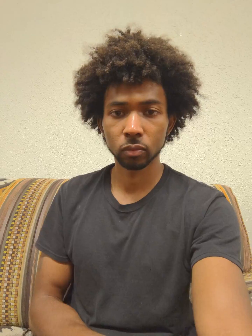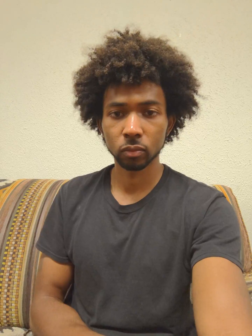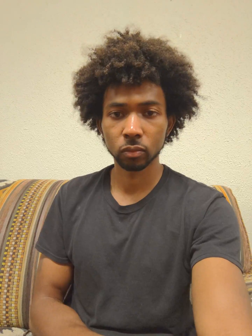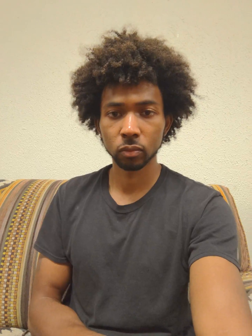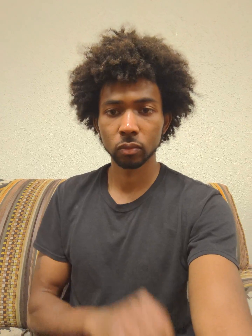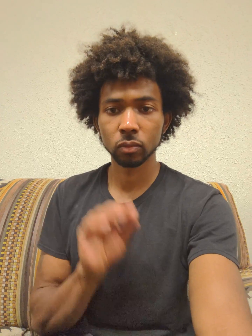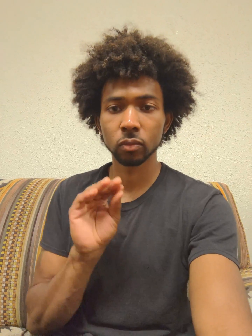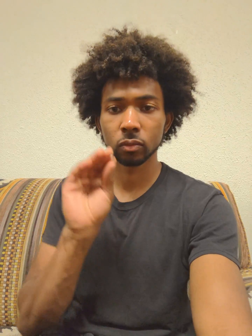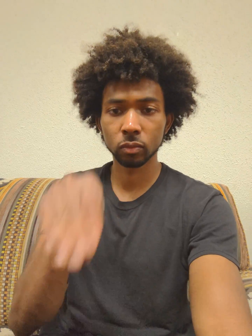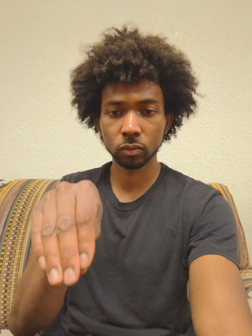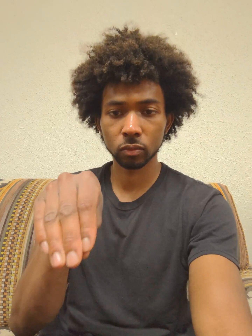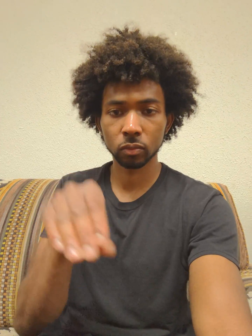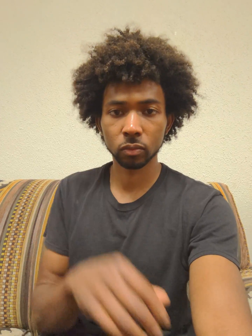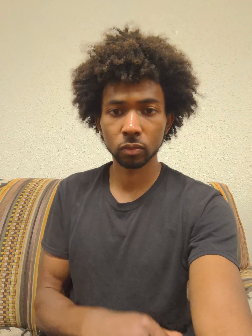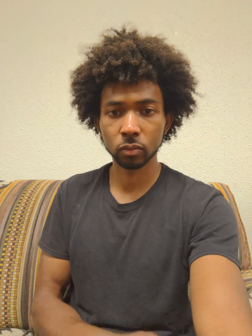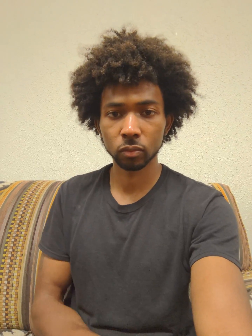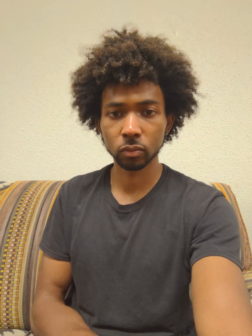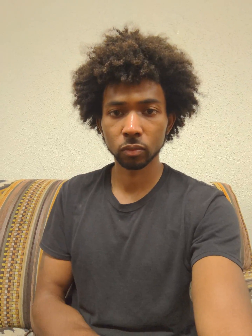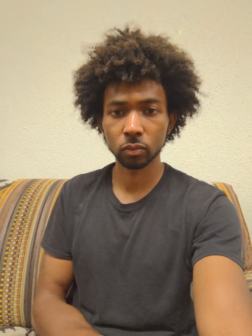put